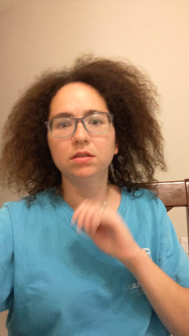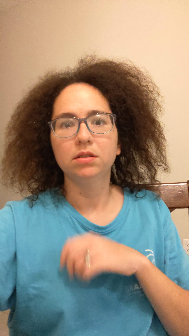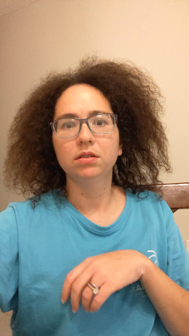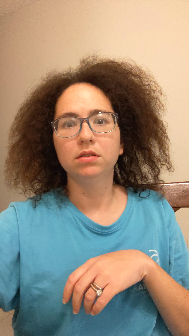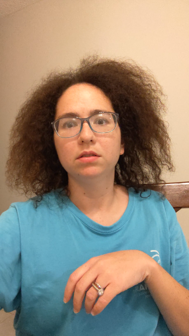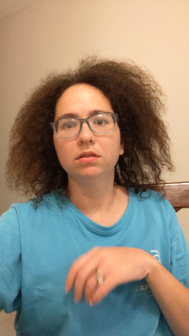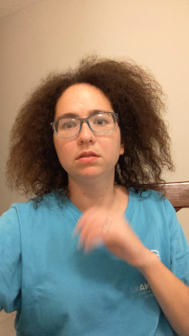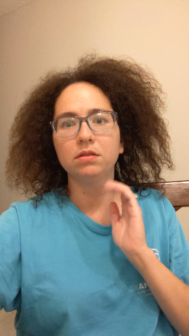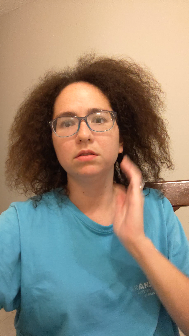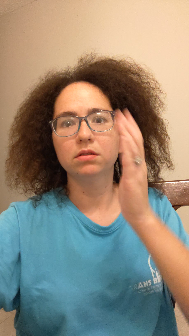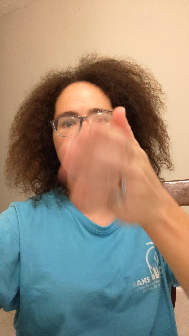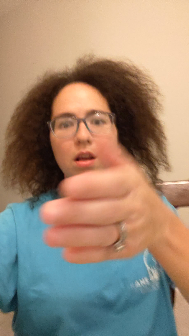over